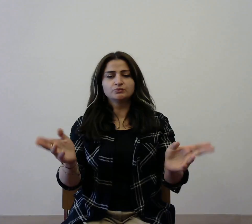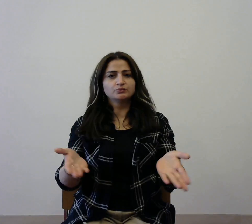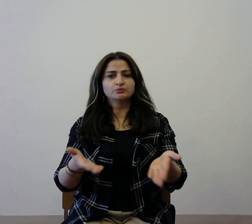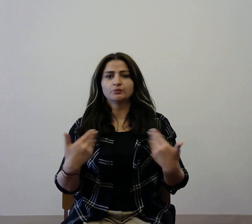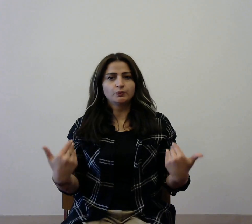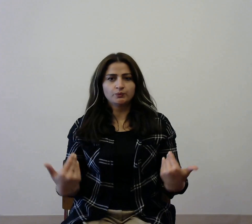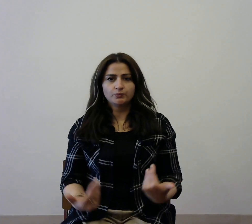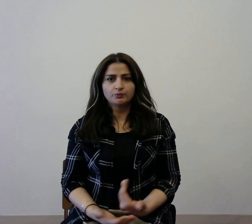yox